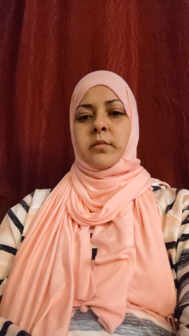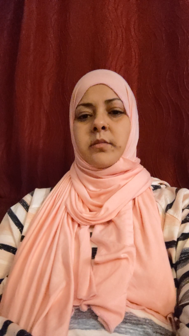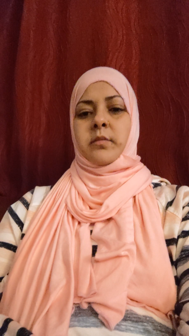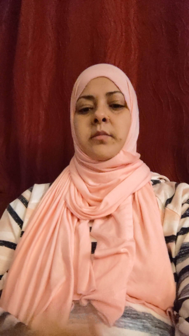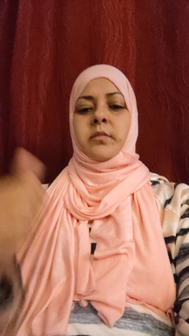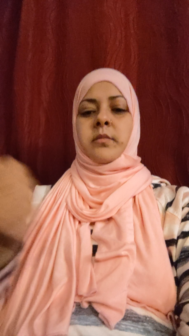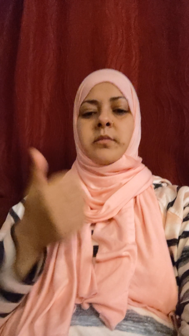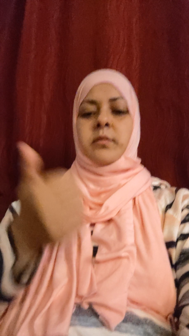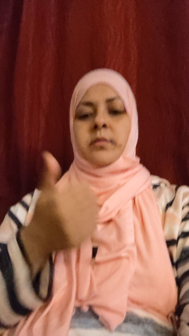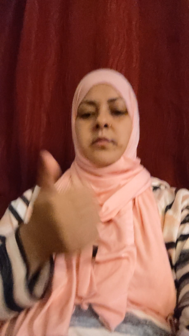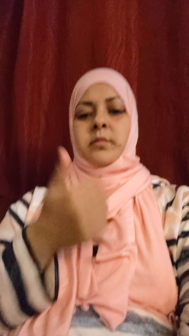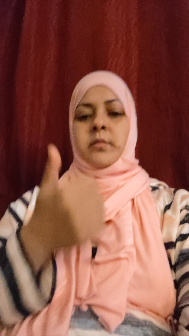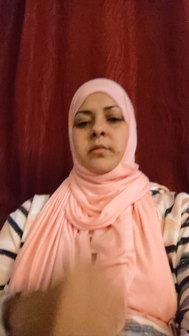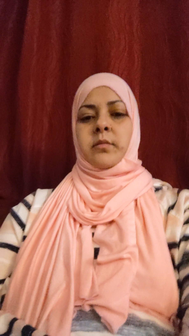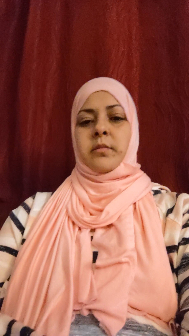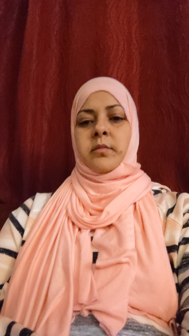chase